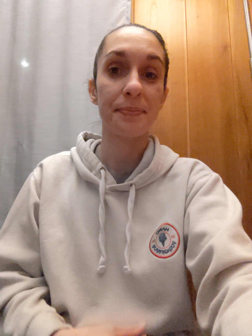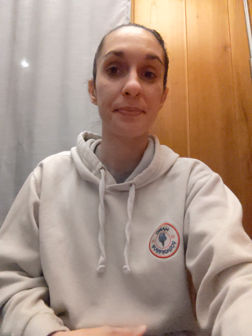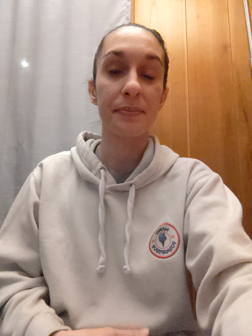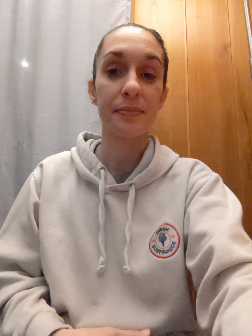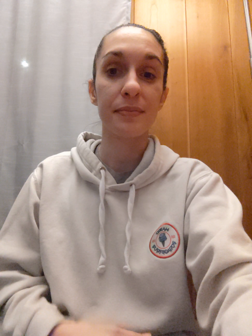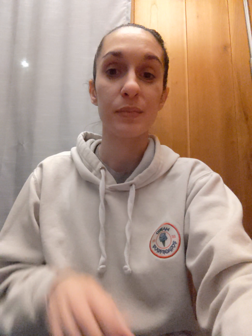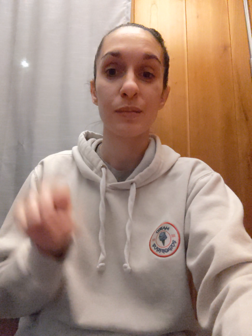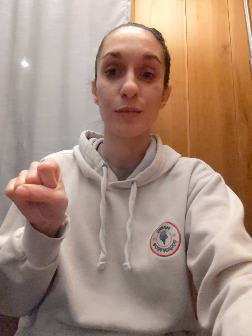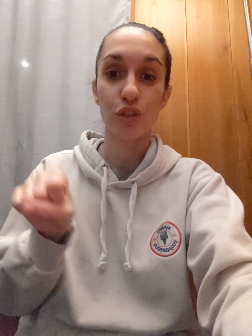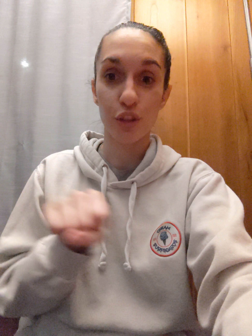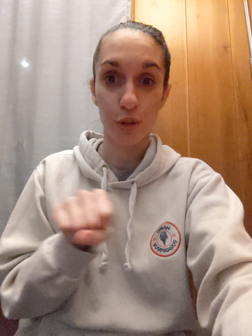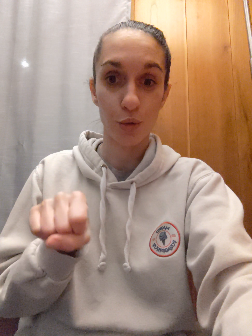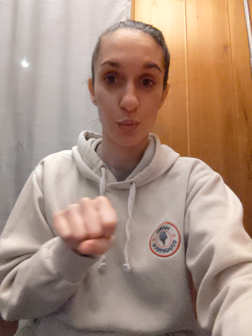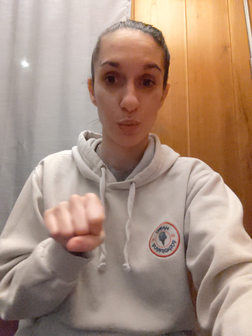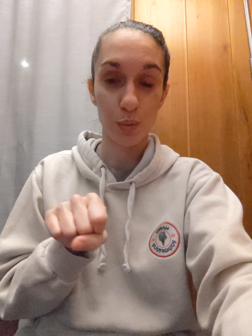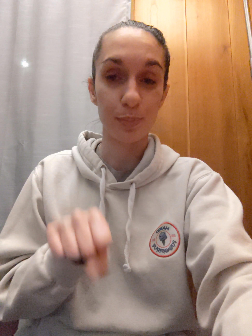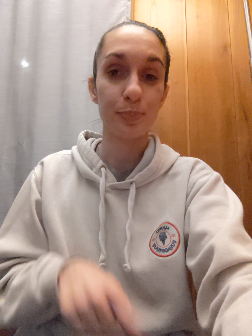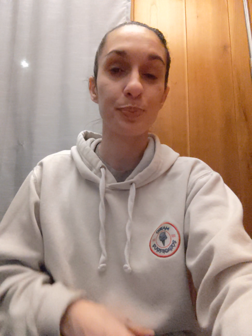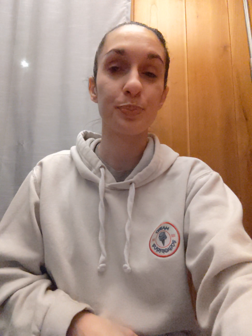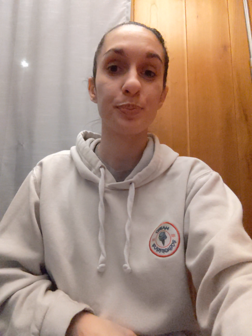shoe